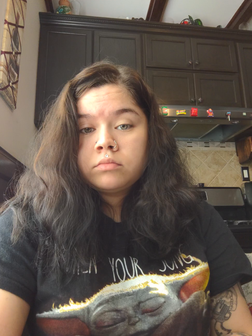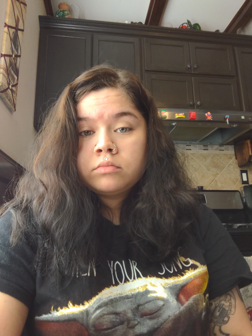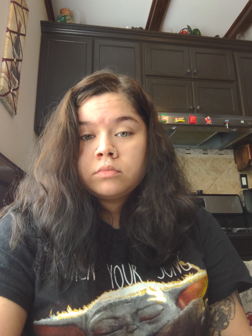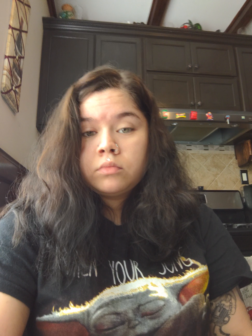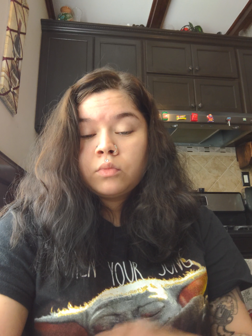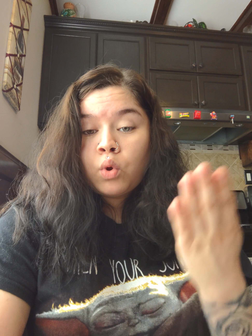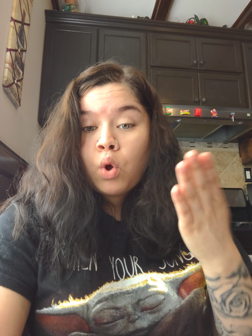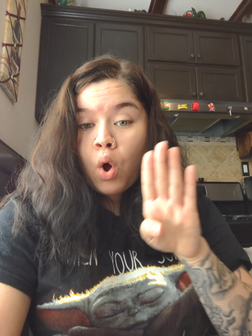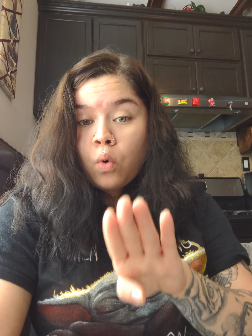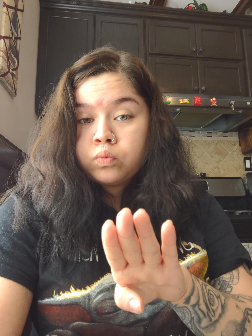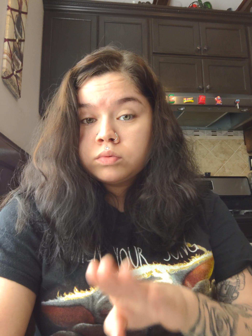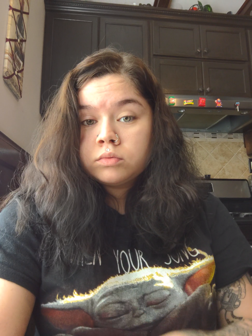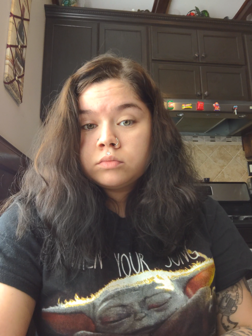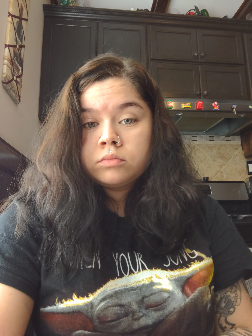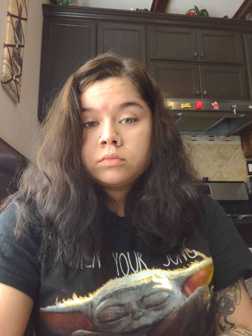close